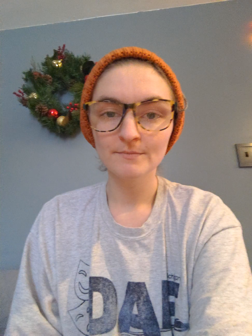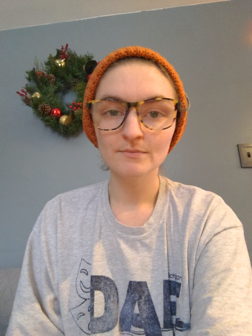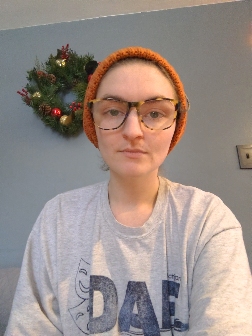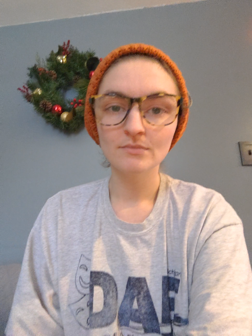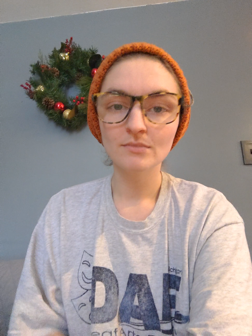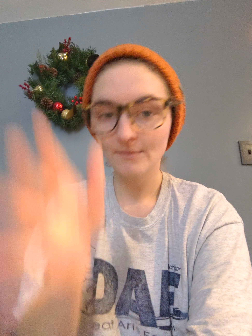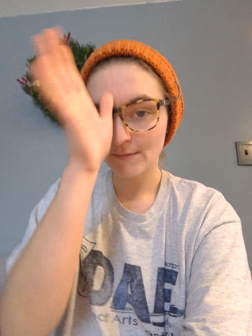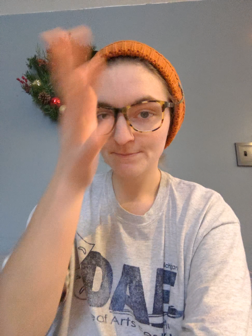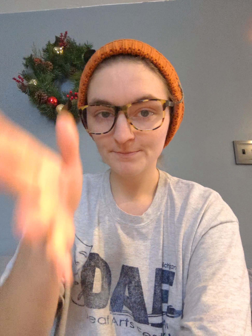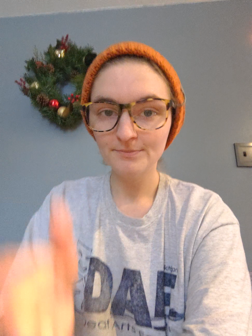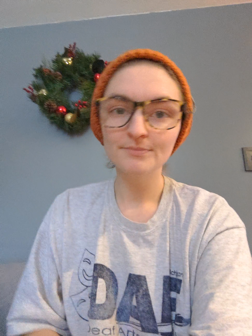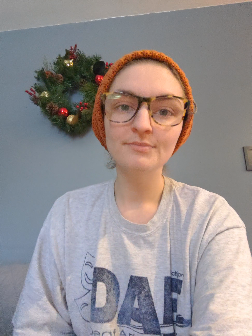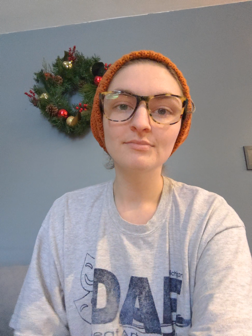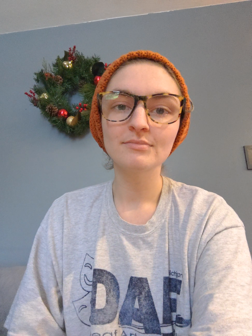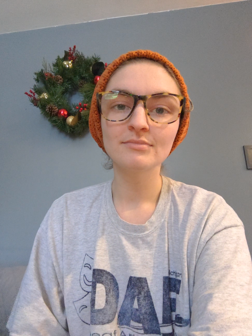grandma